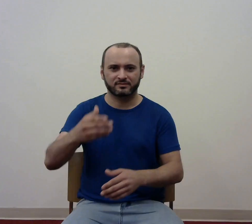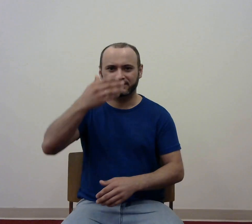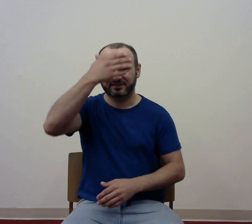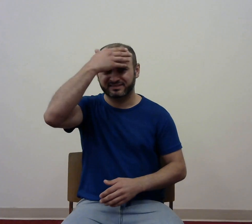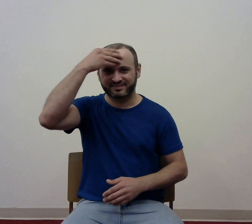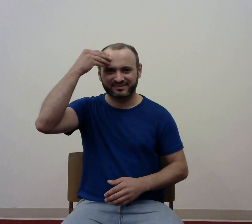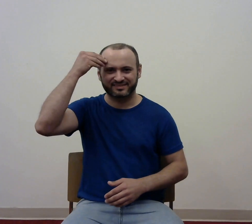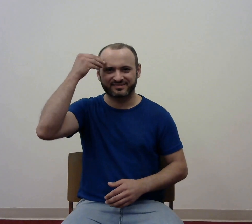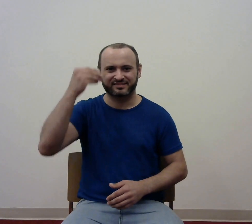unutmuşam